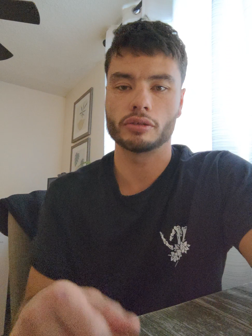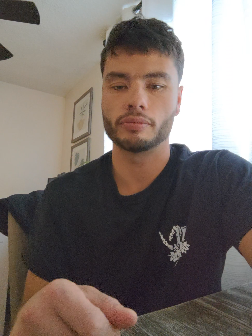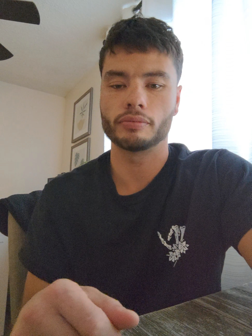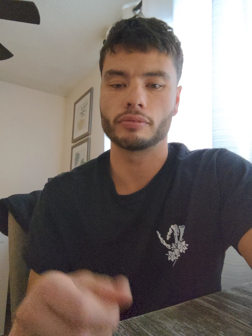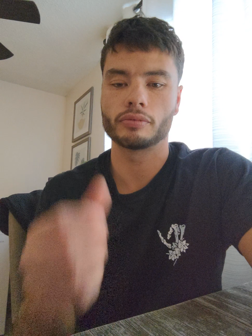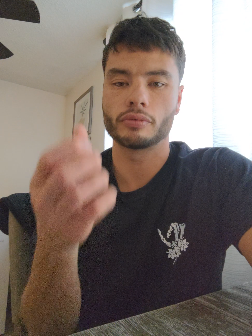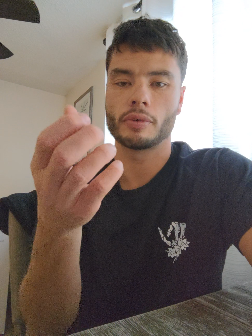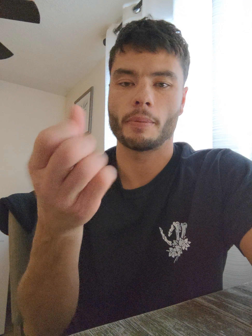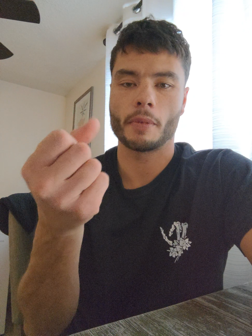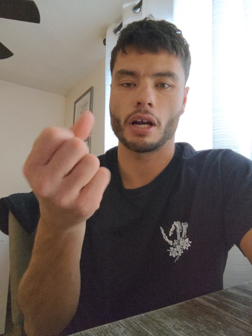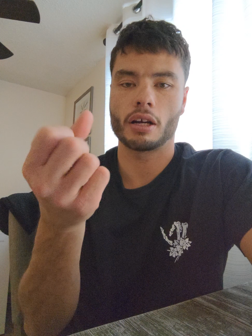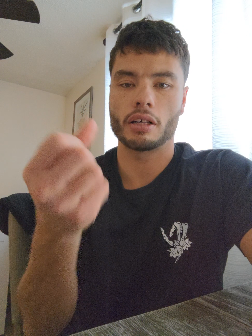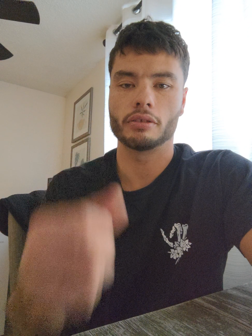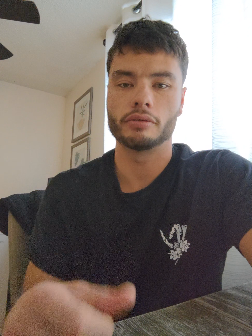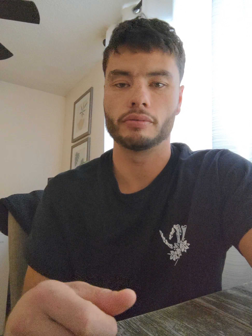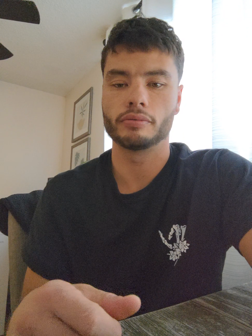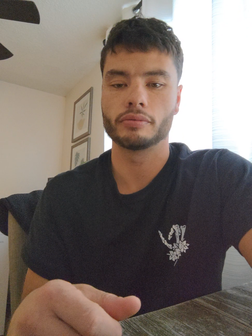milk